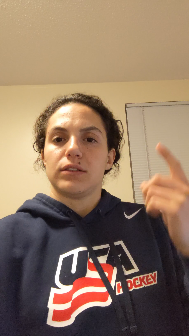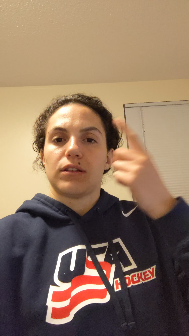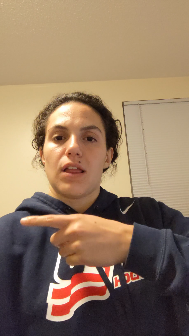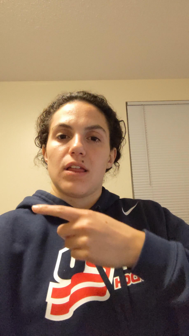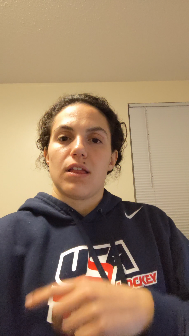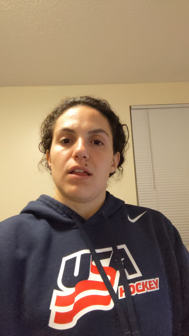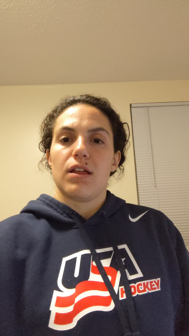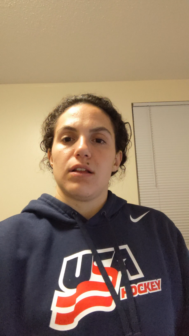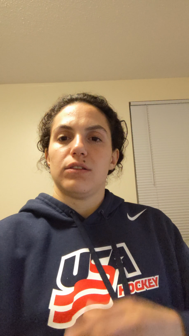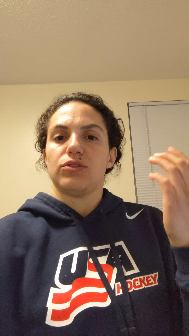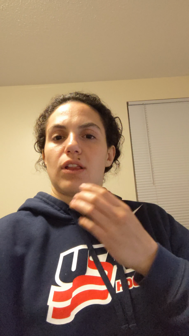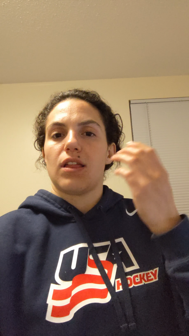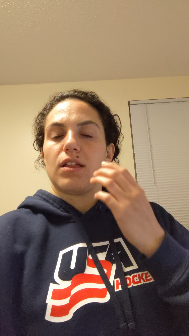shake